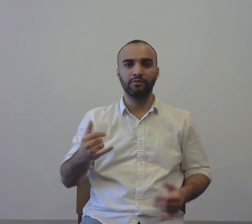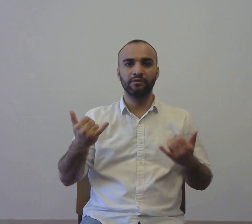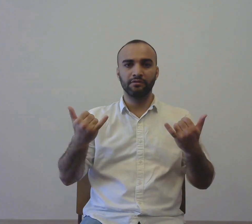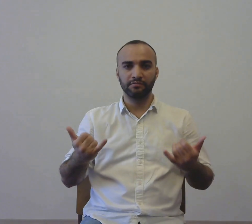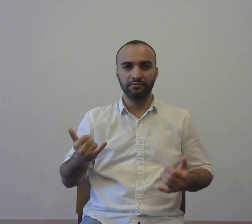gun